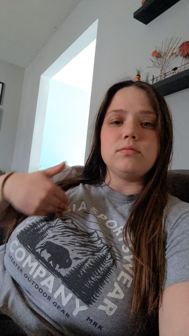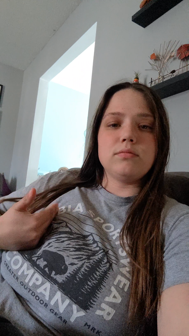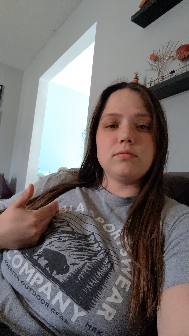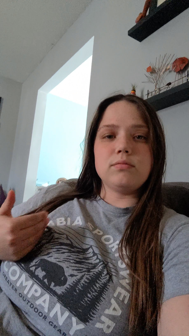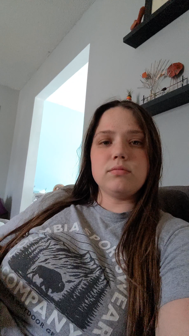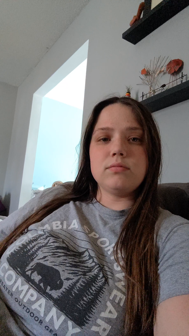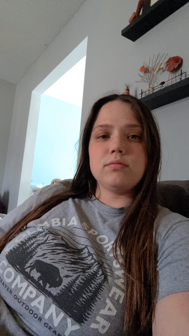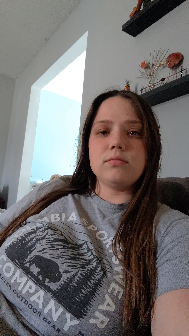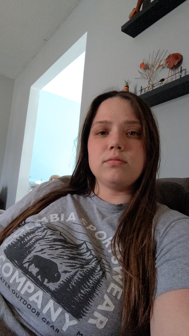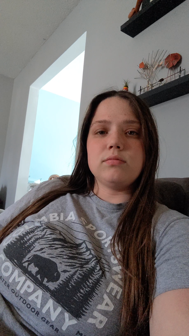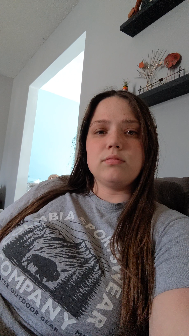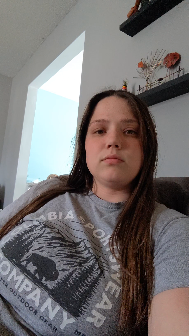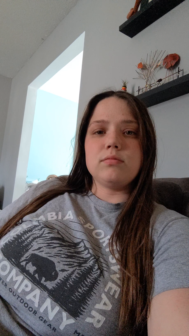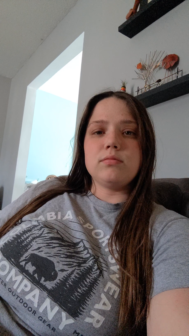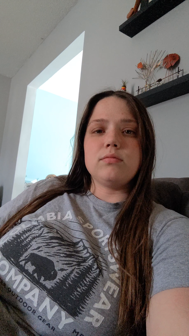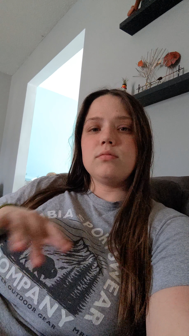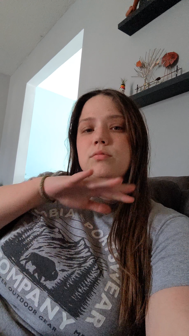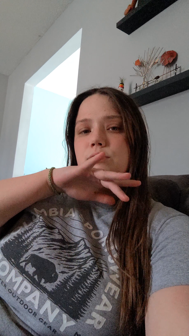naughty